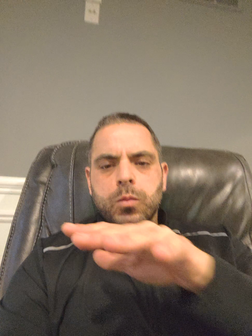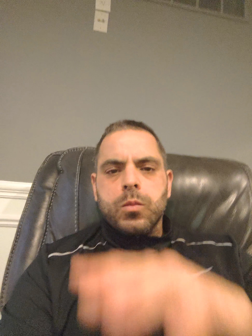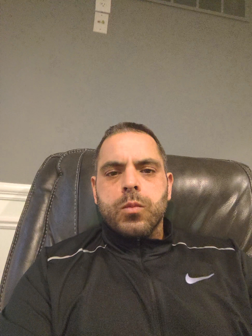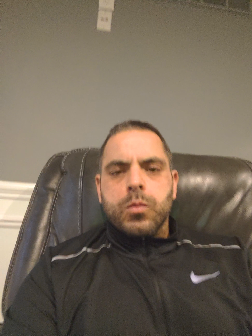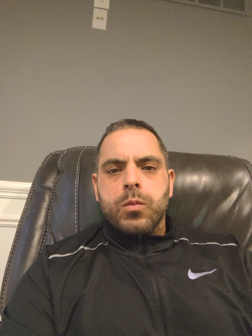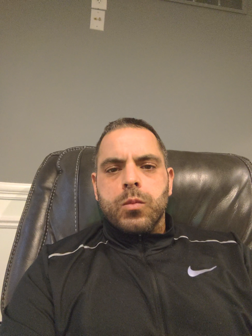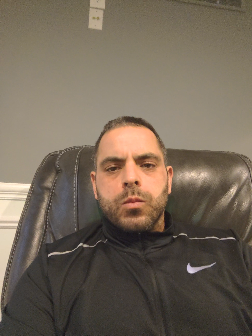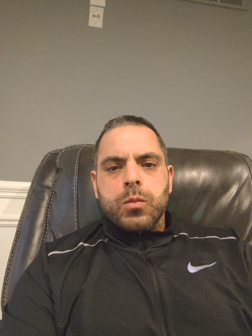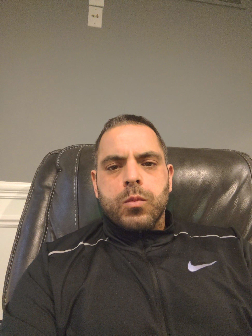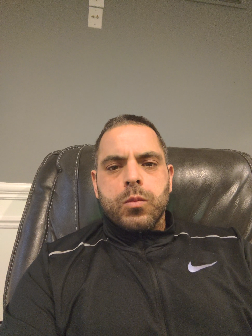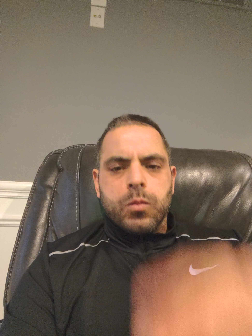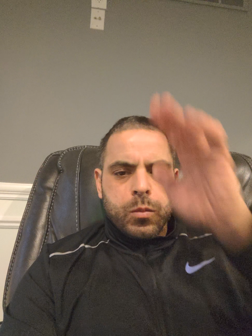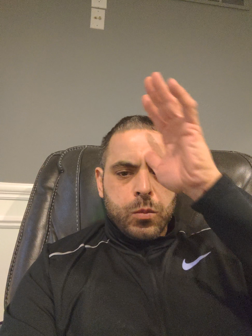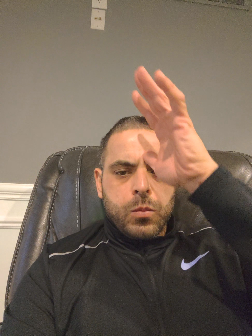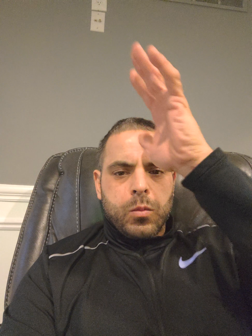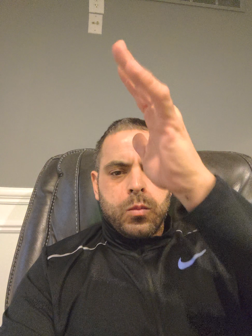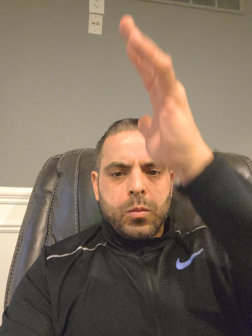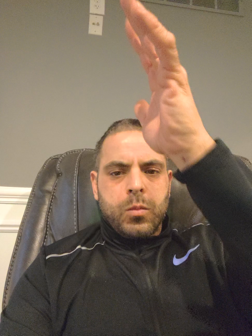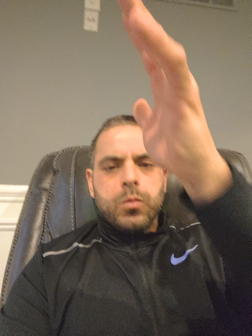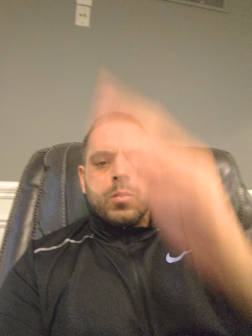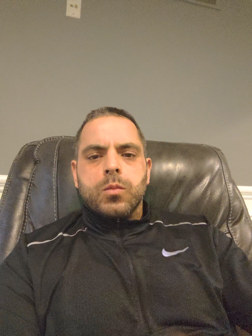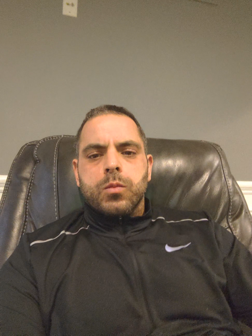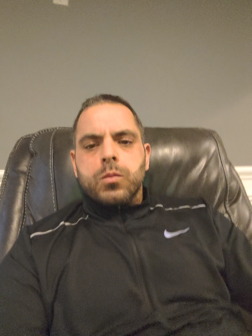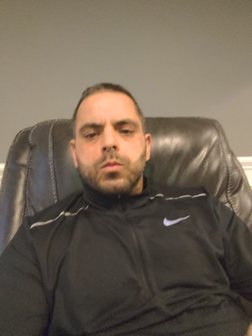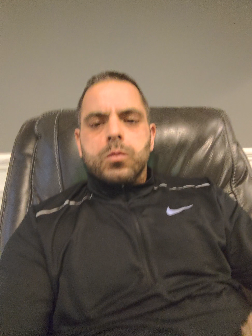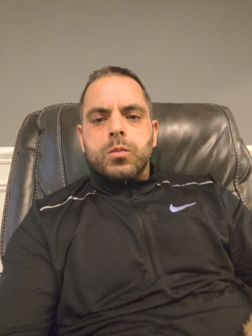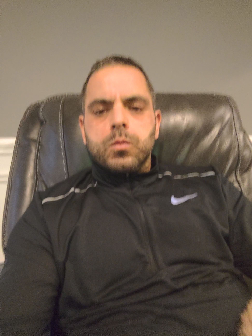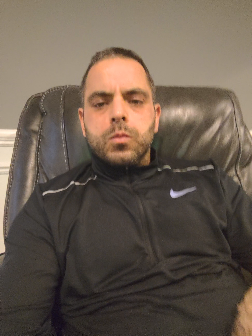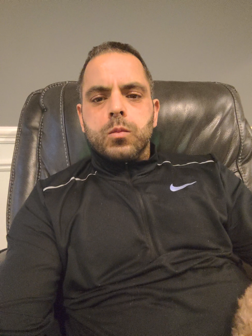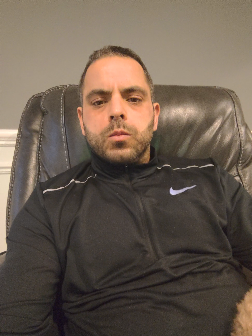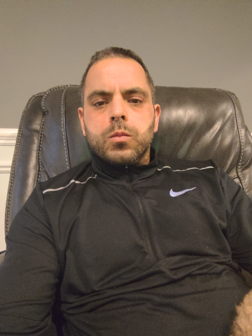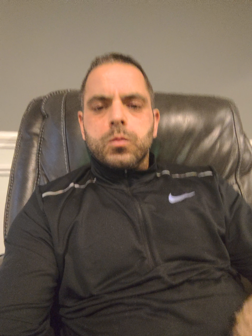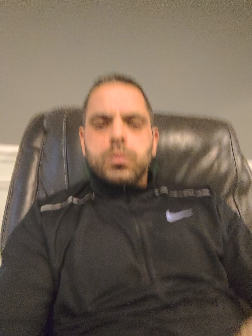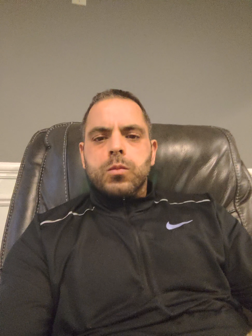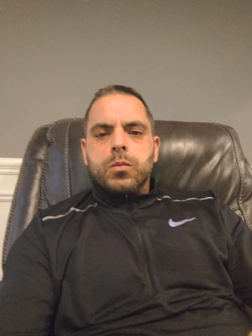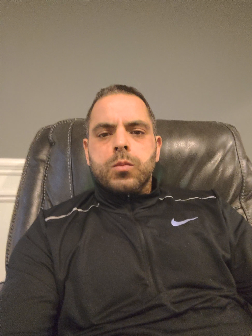grandpa